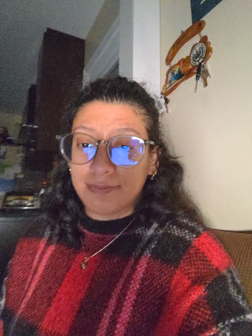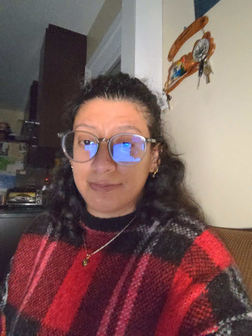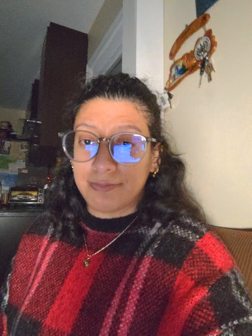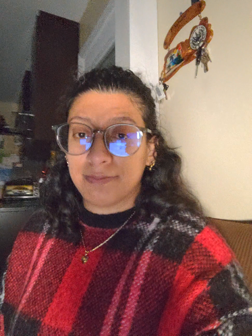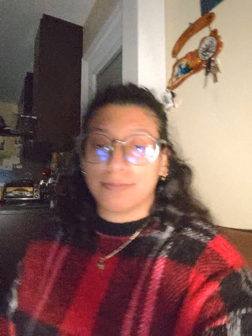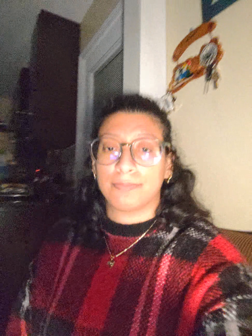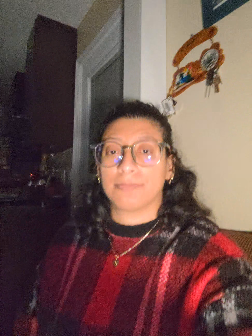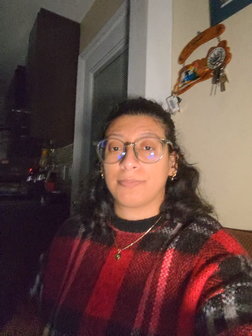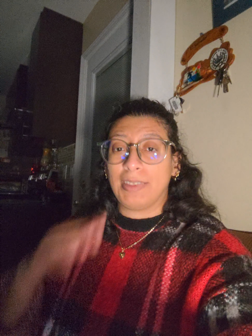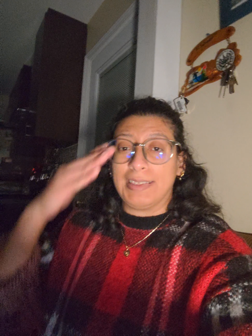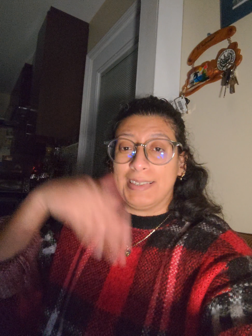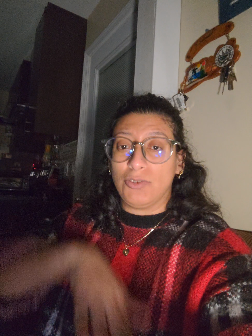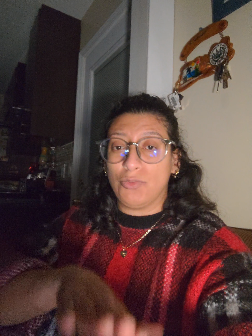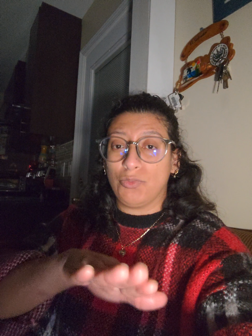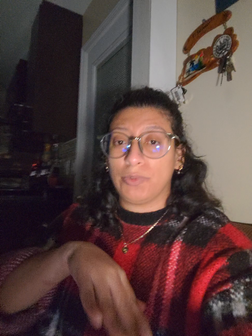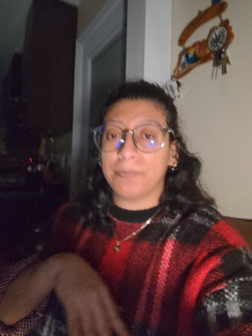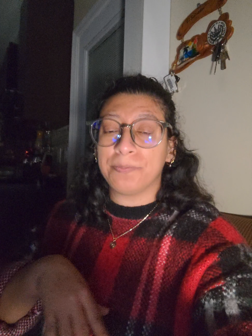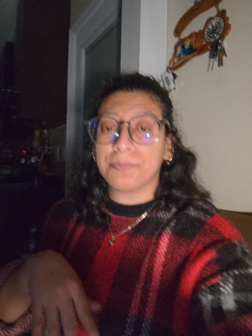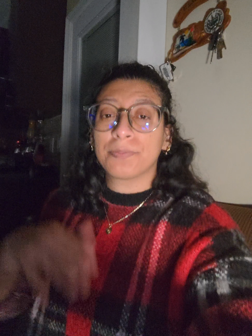into